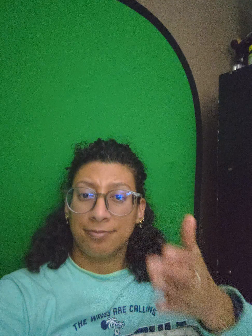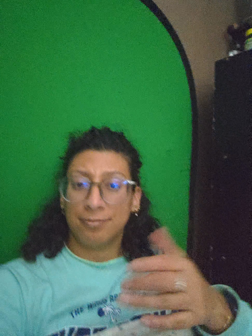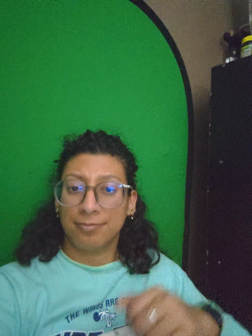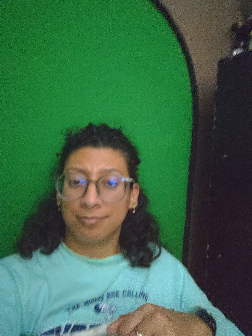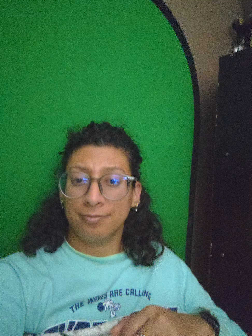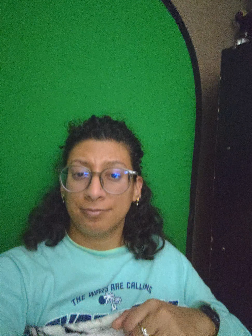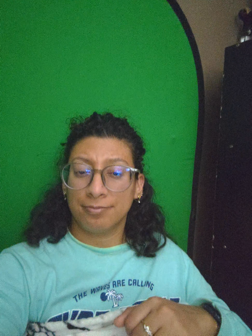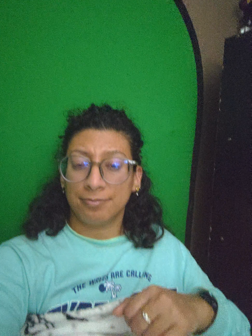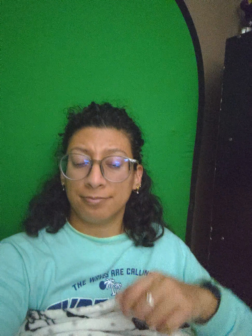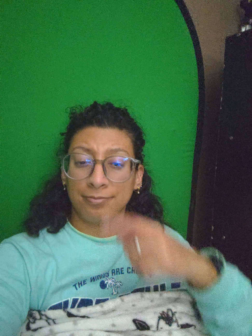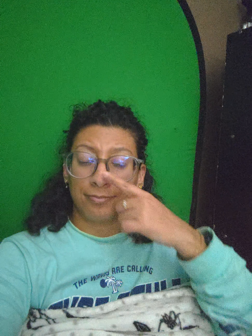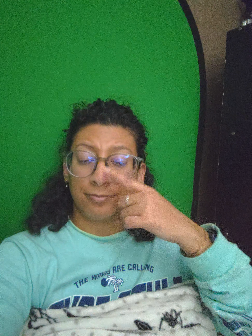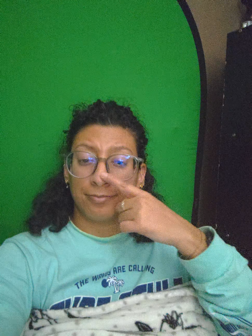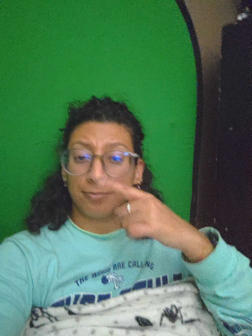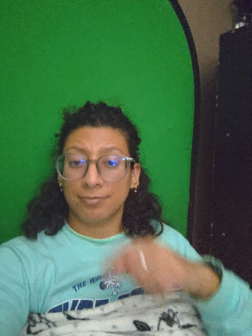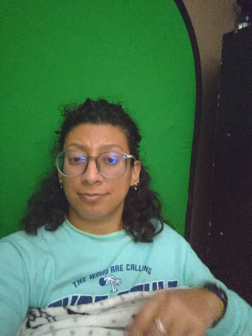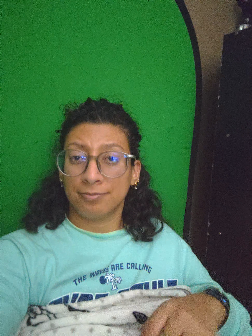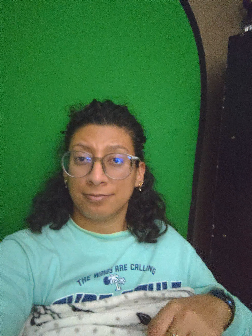nose